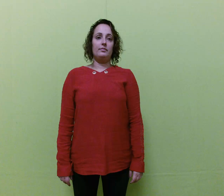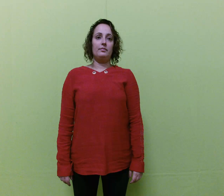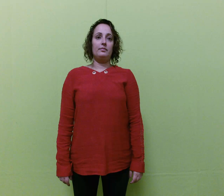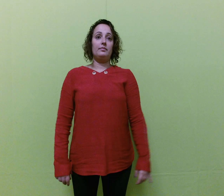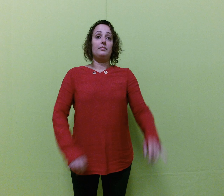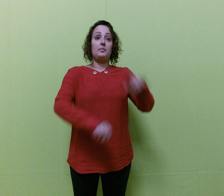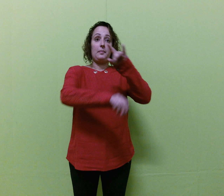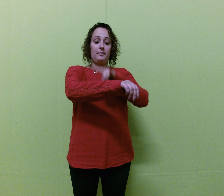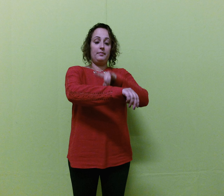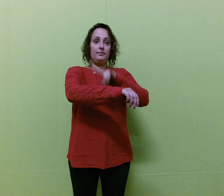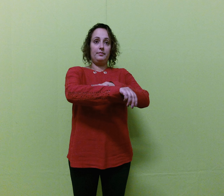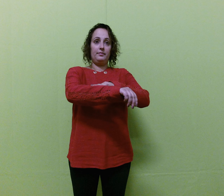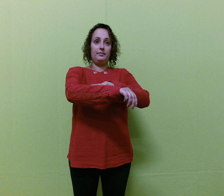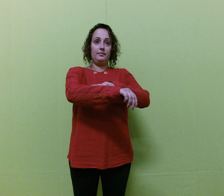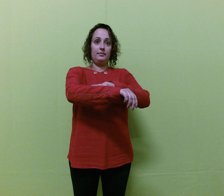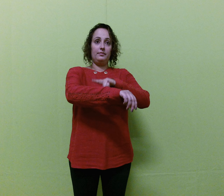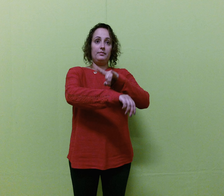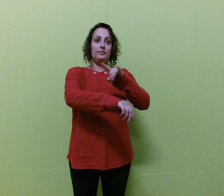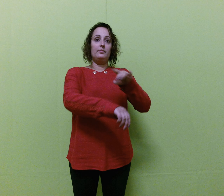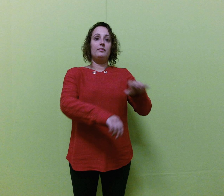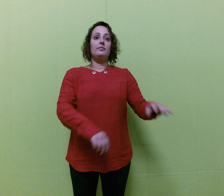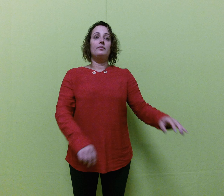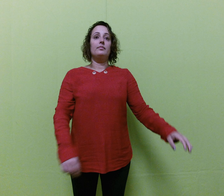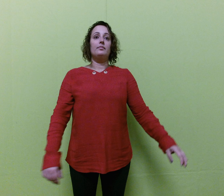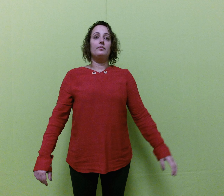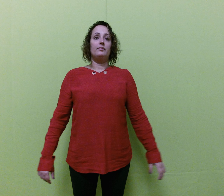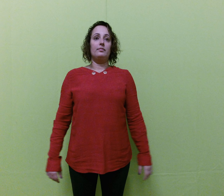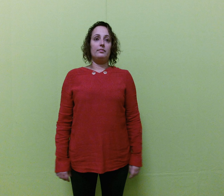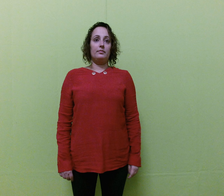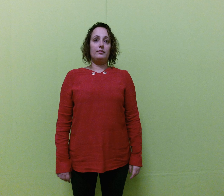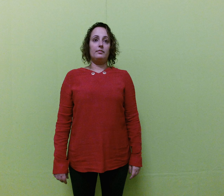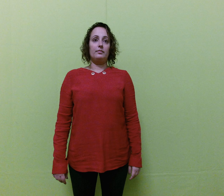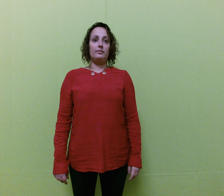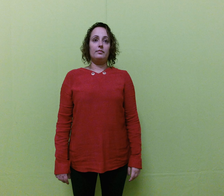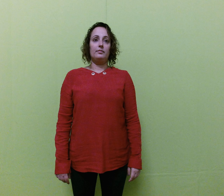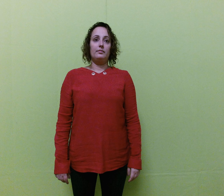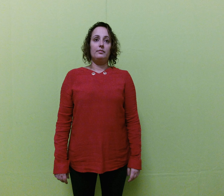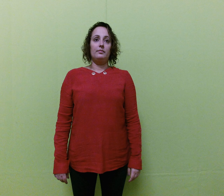banheiro